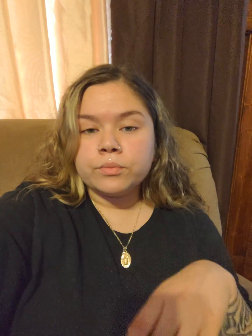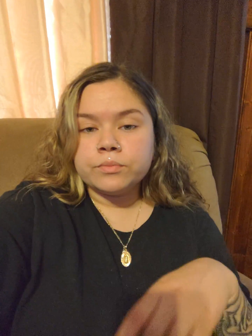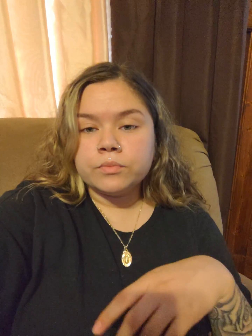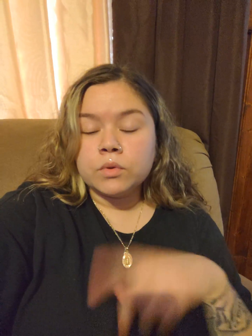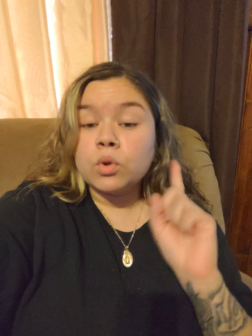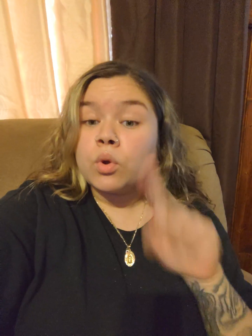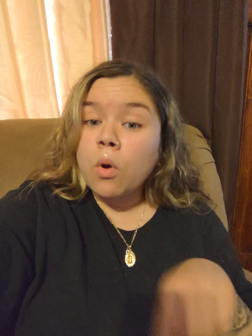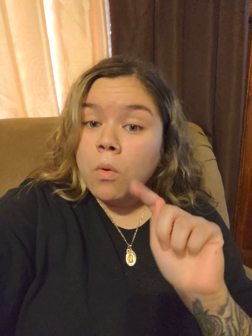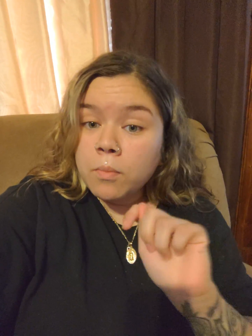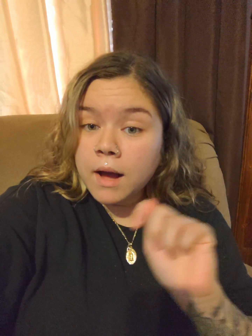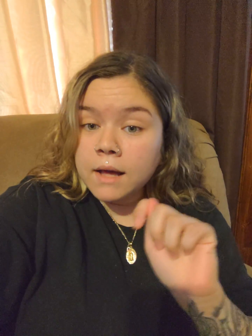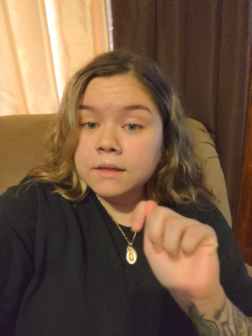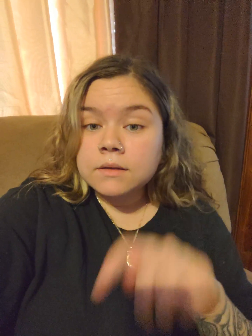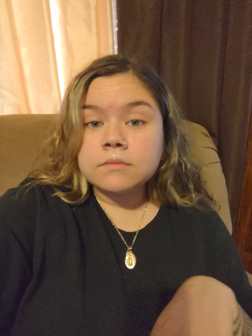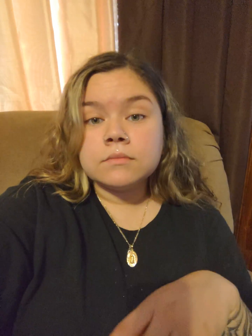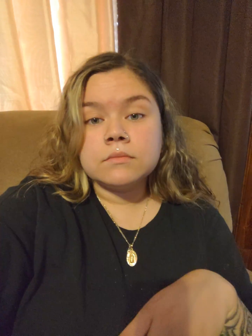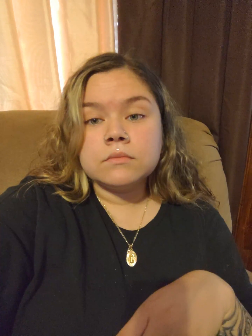go potty